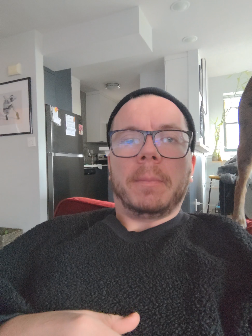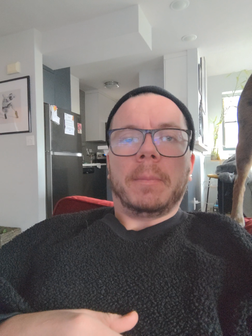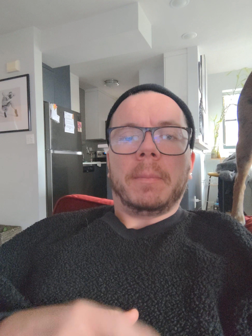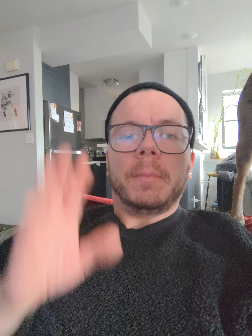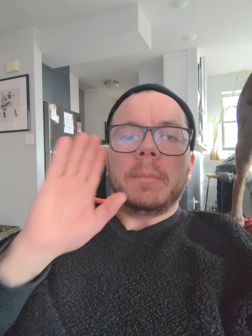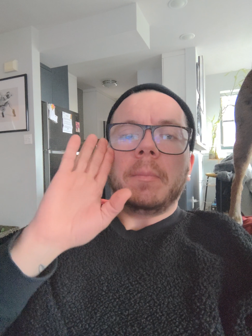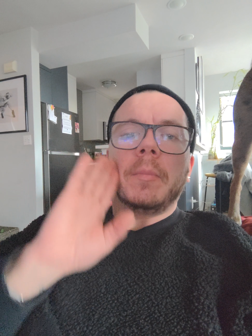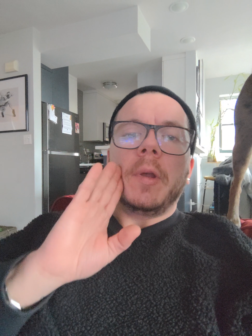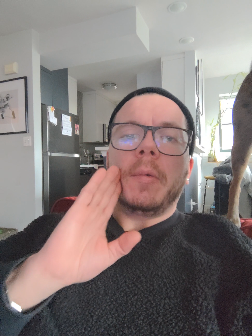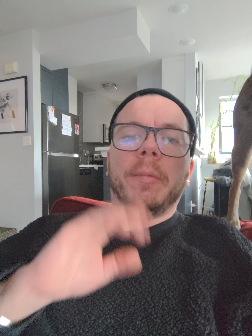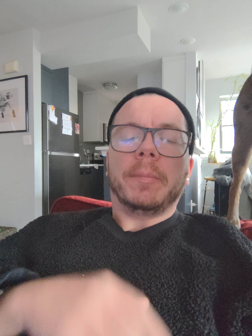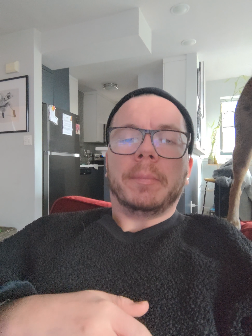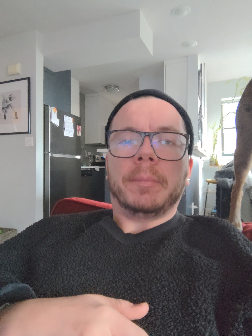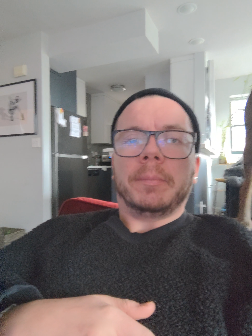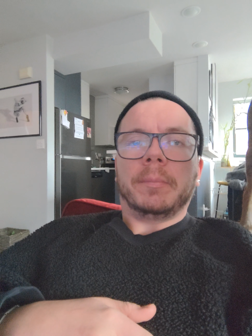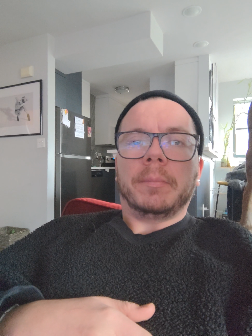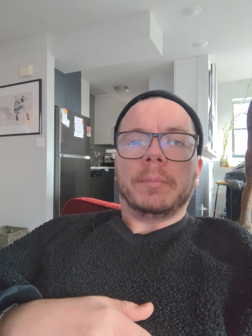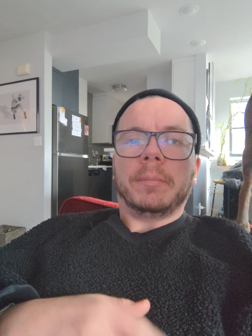brown